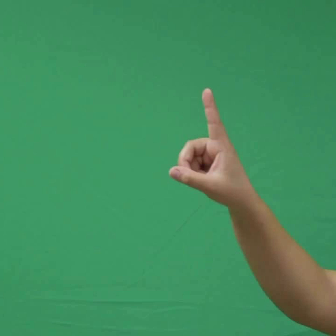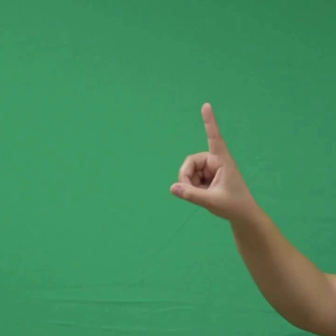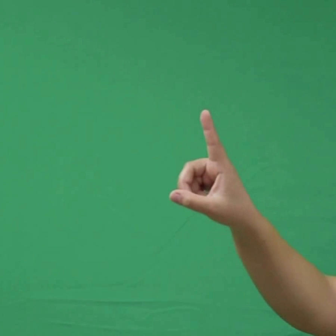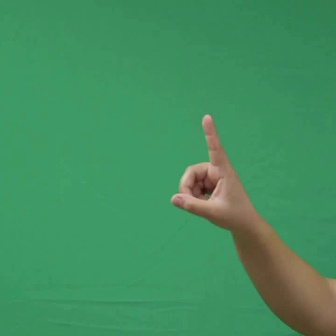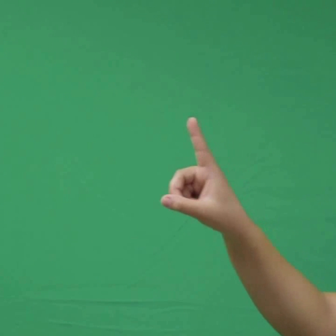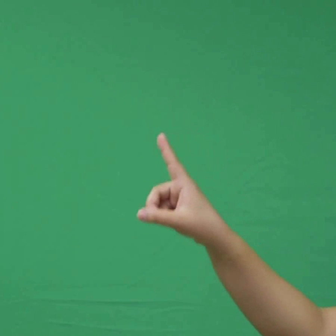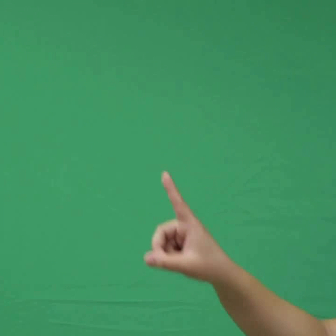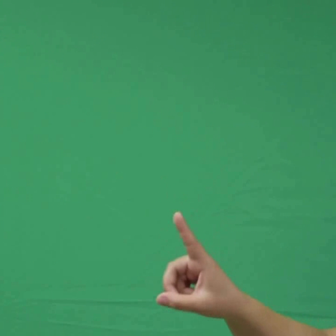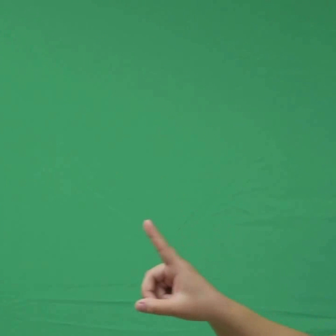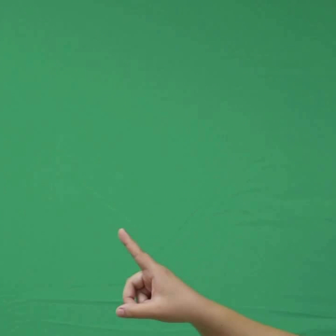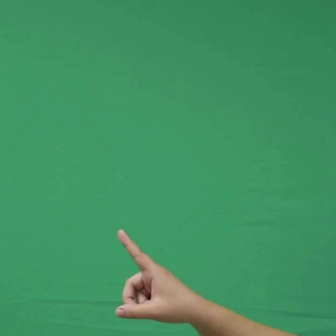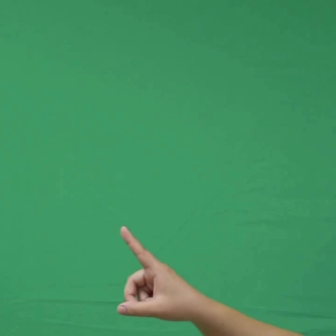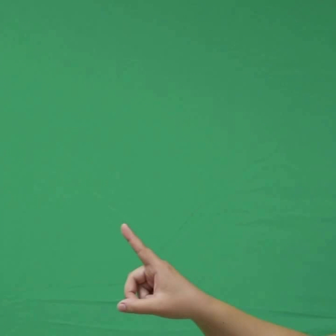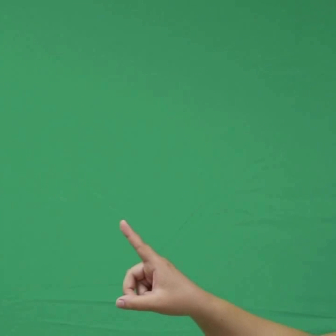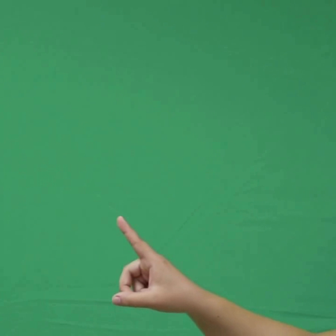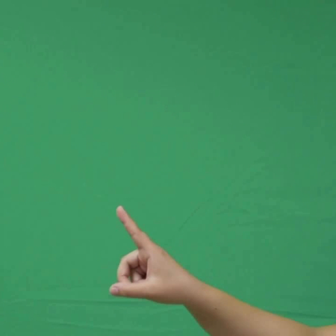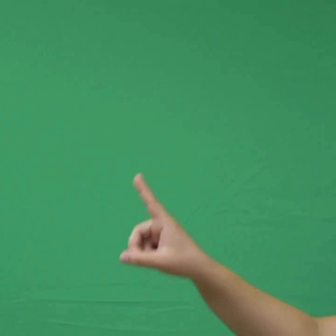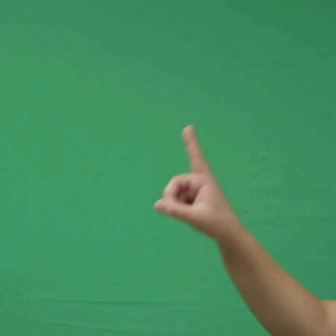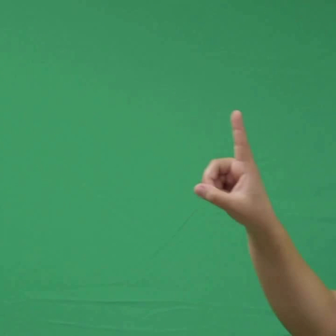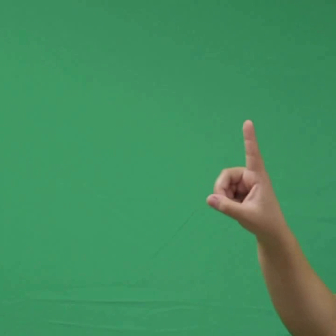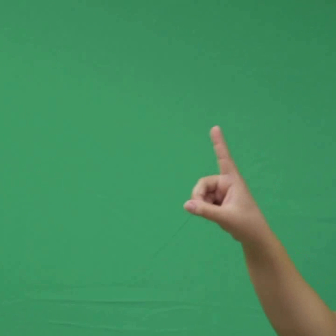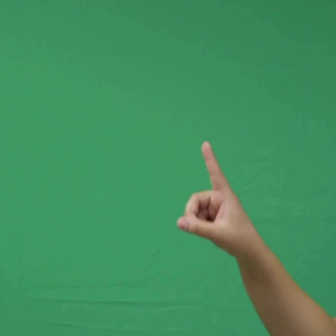Z